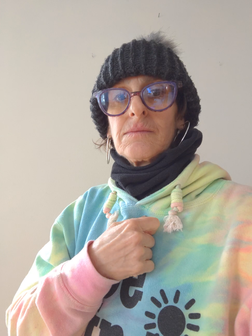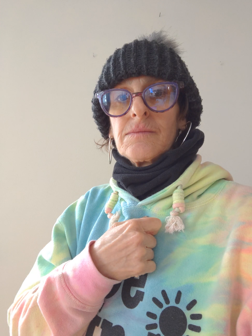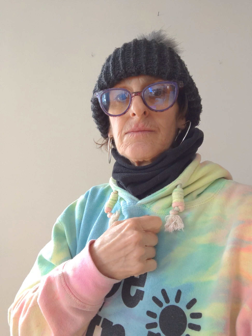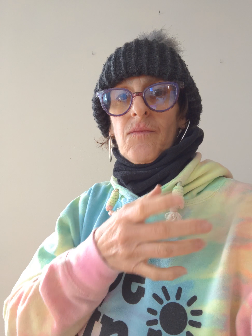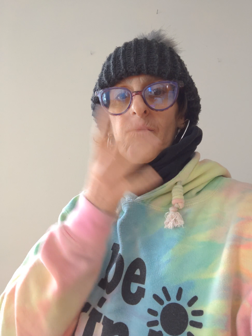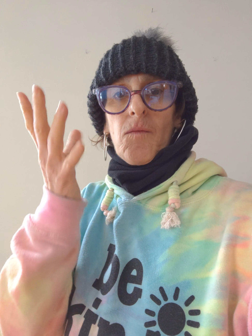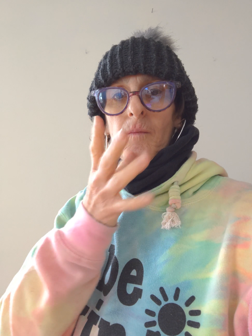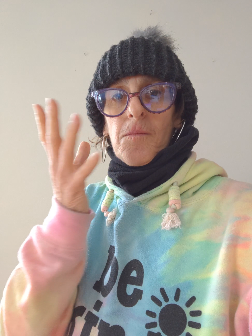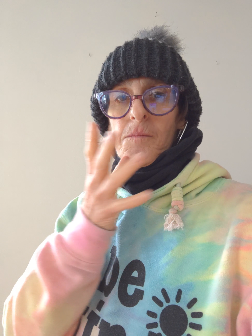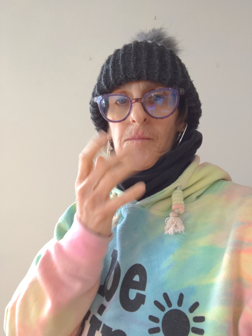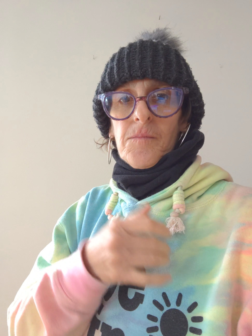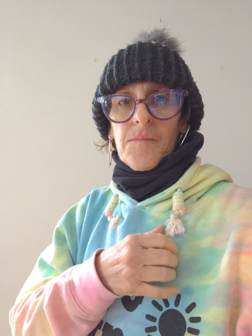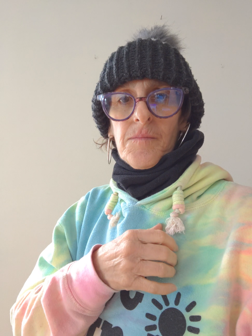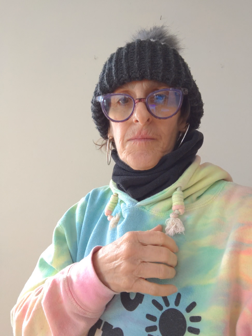farm